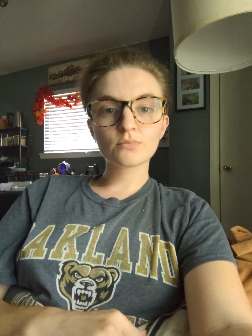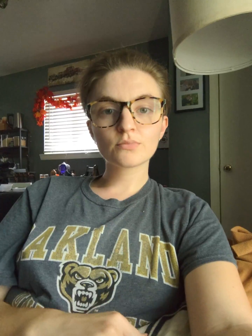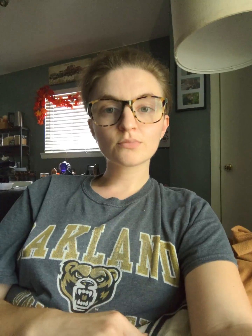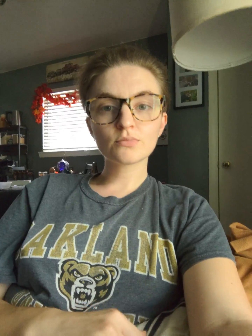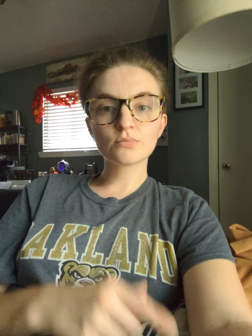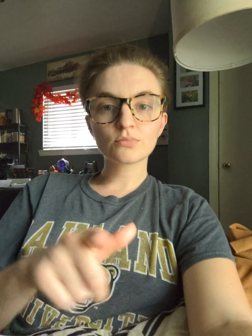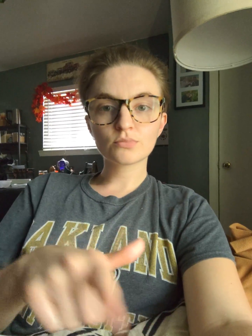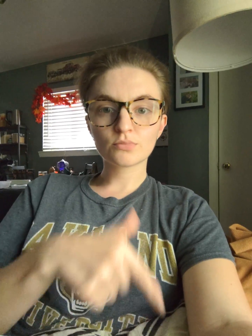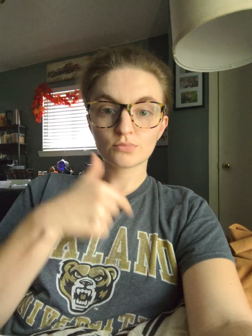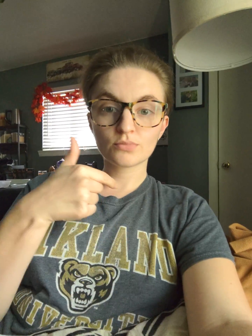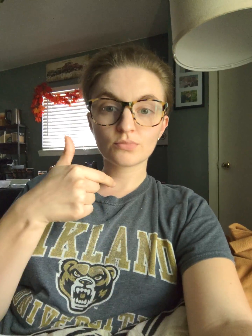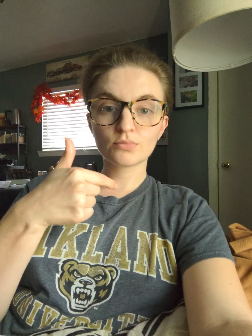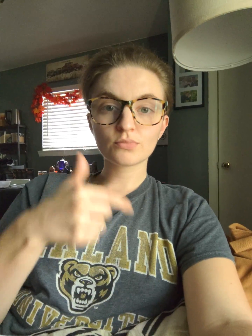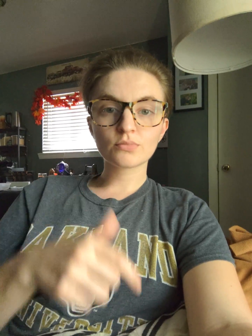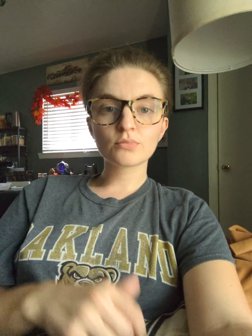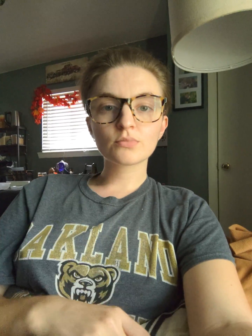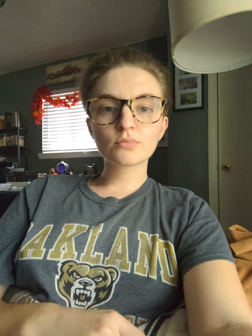long